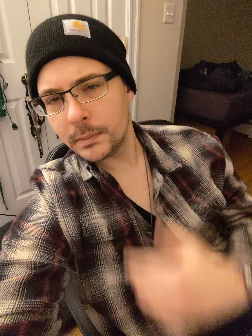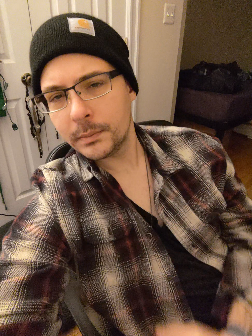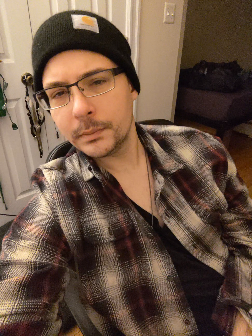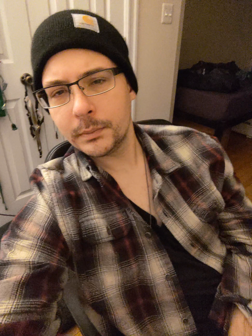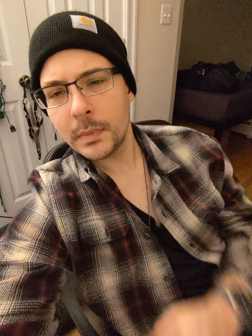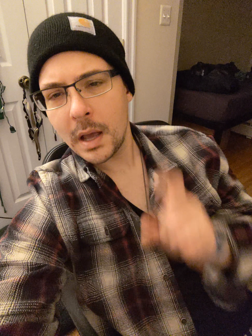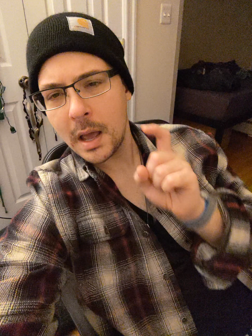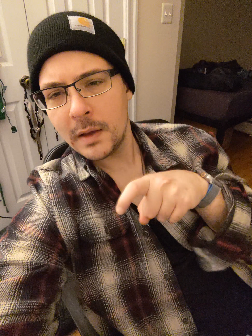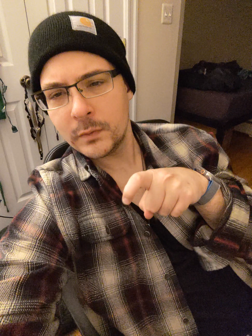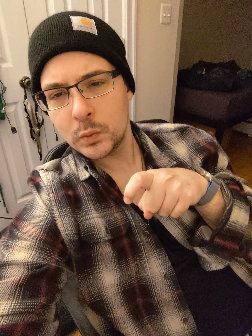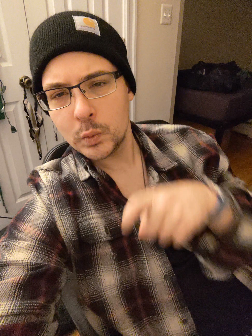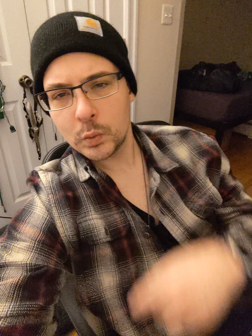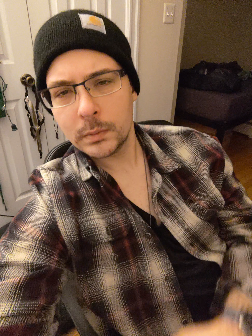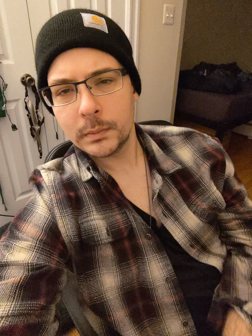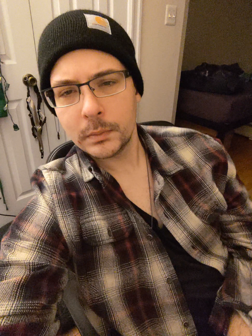have to